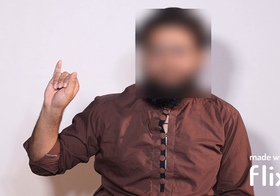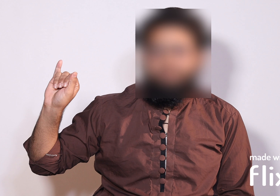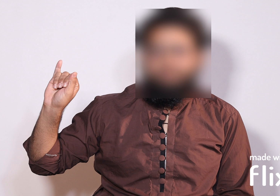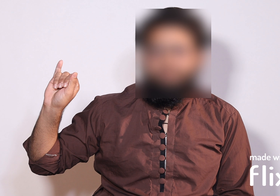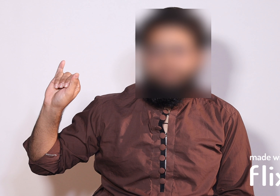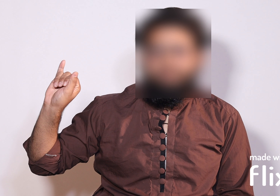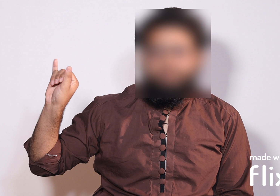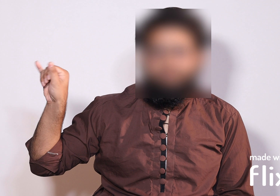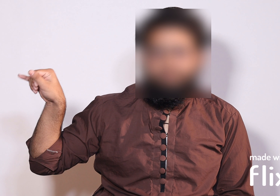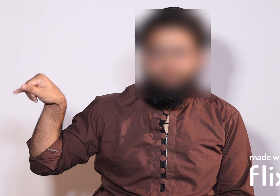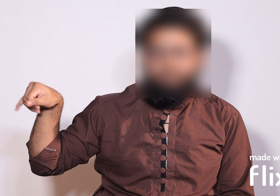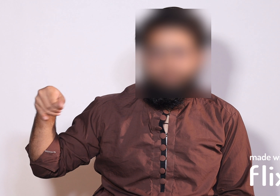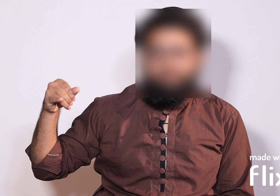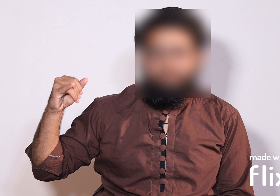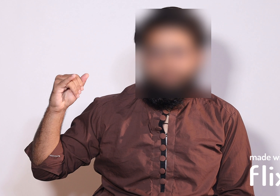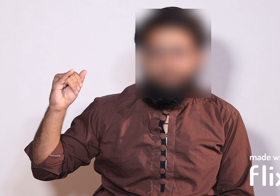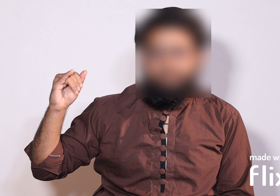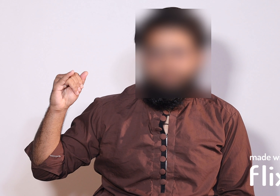ج